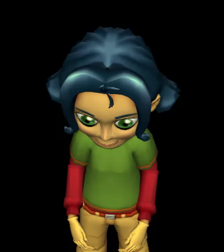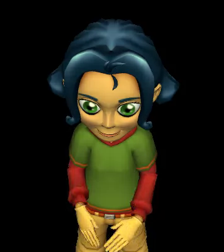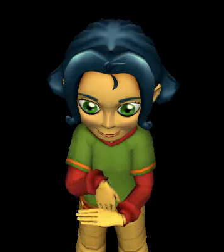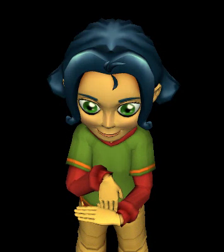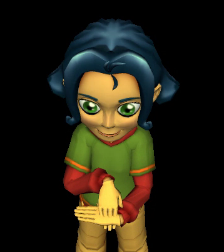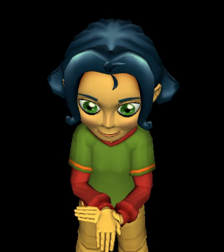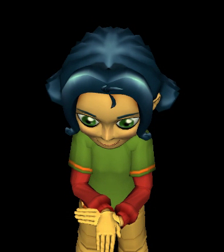قبو